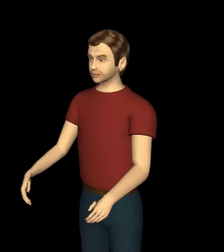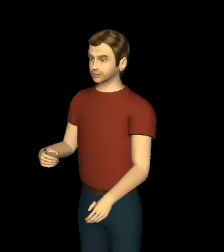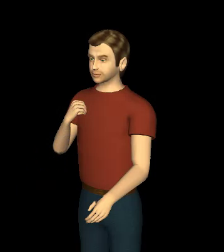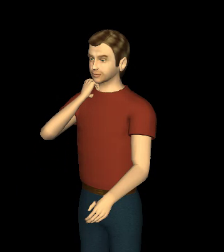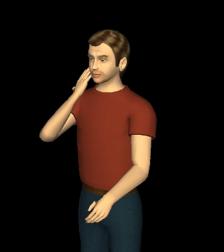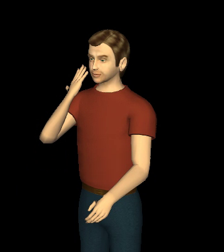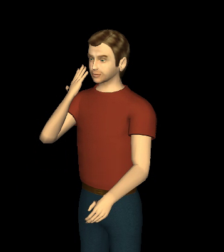أبيض